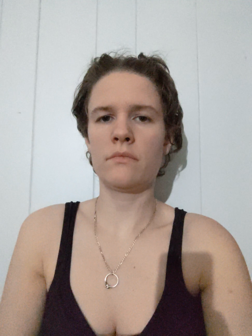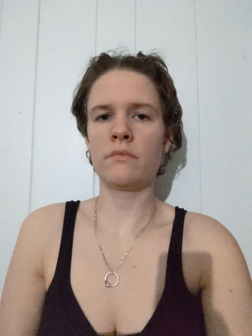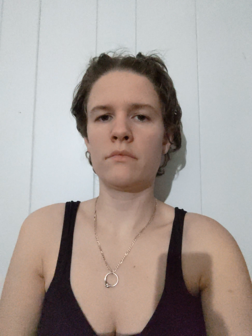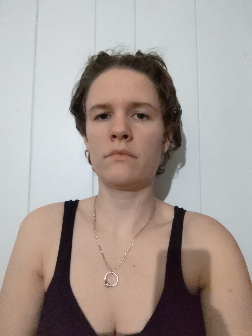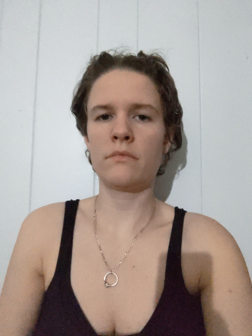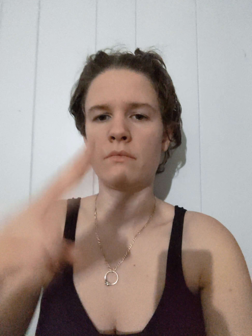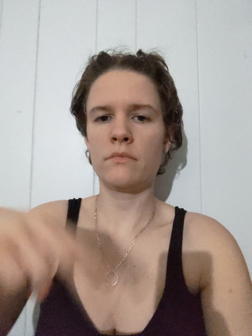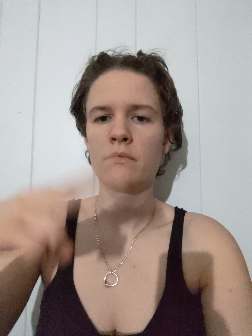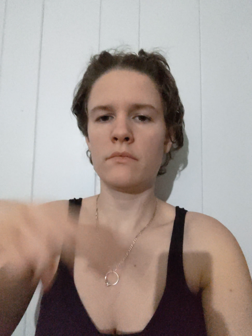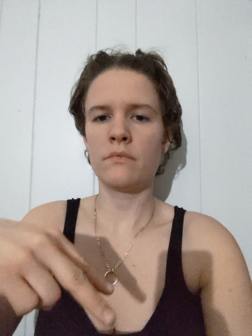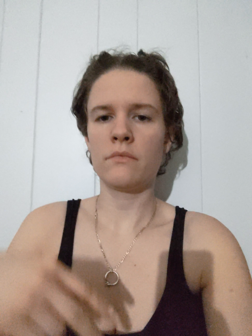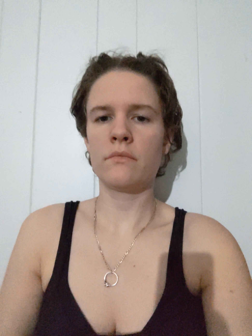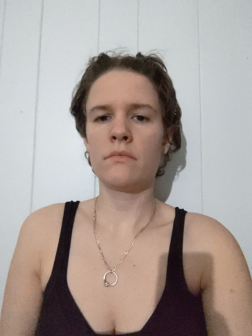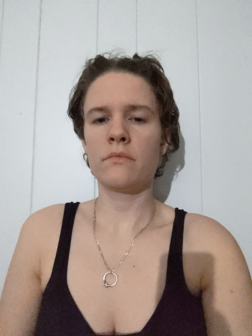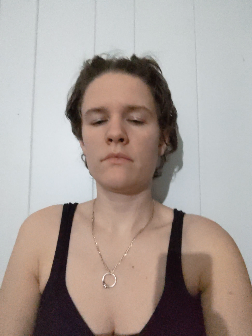read